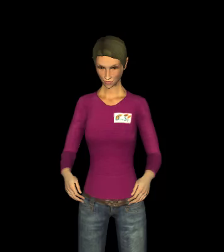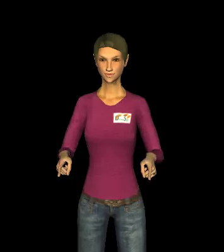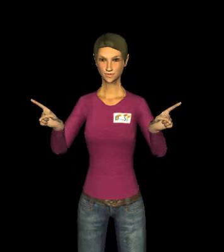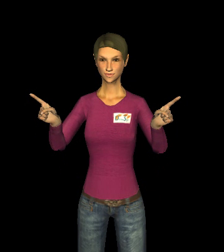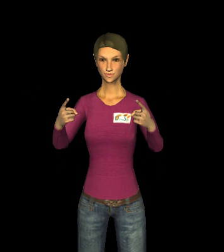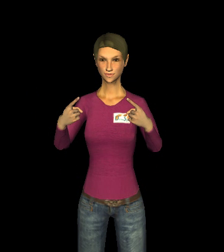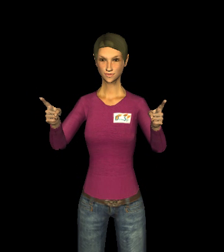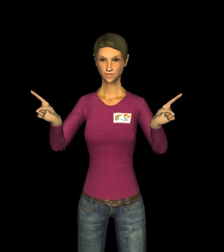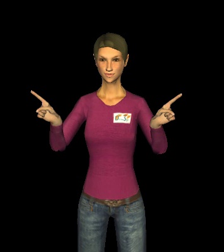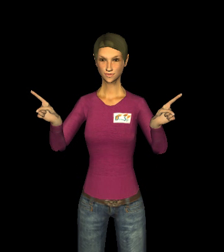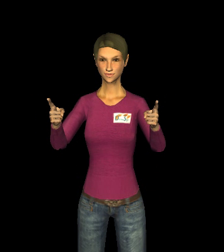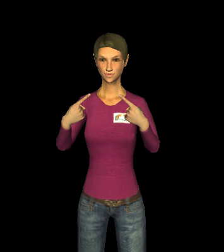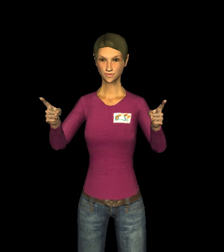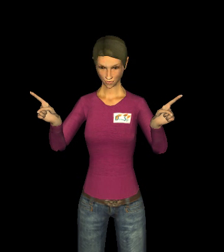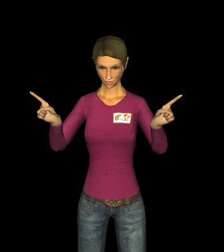موسيقى